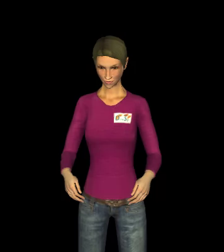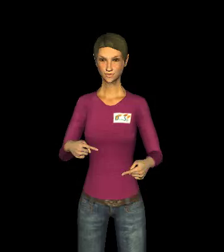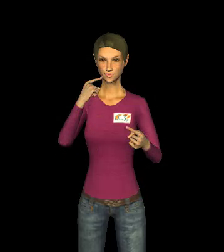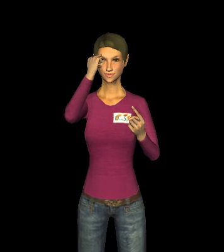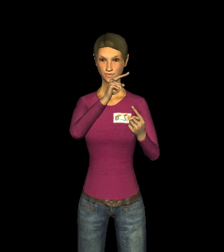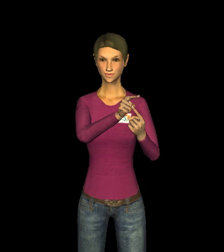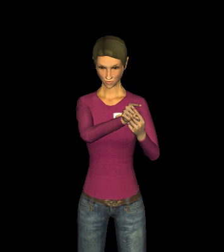موضوع